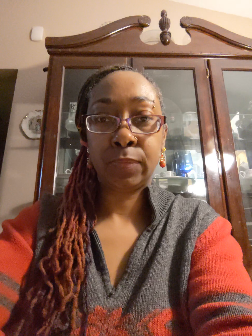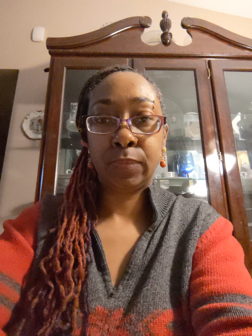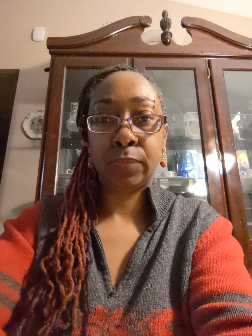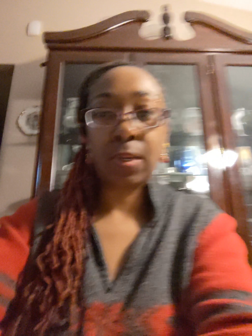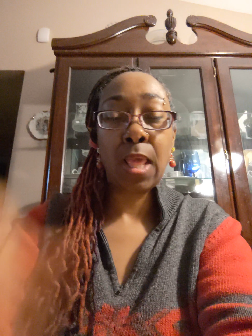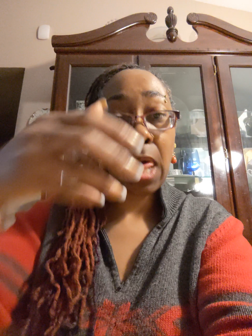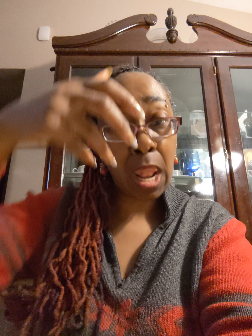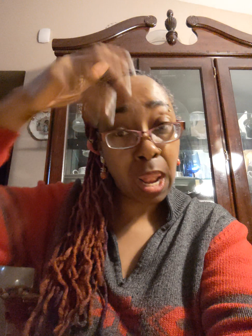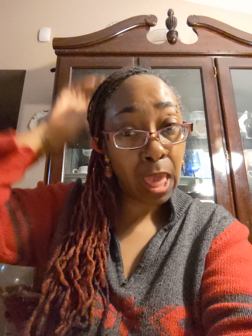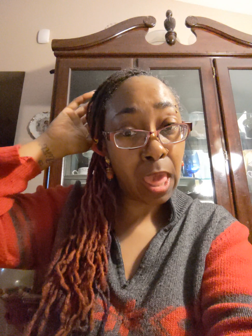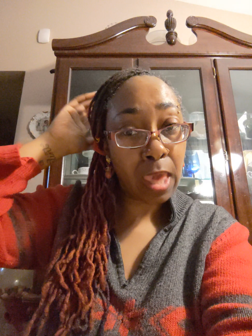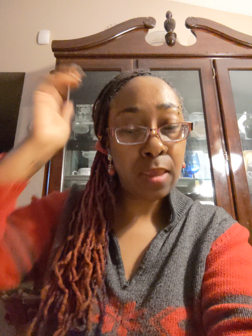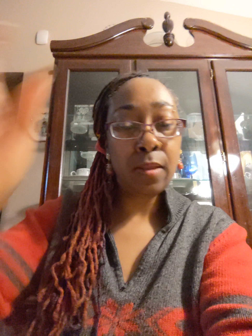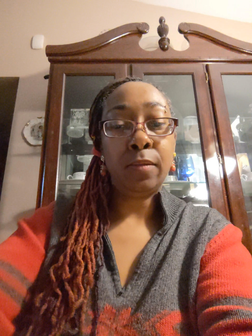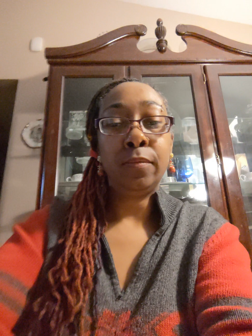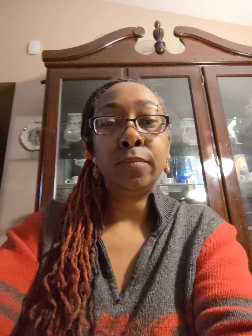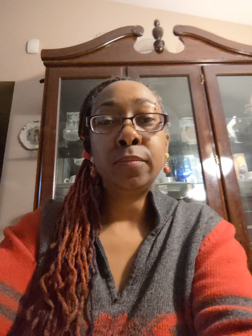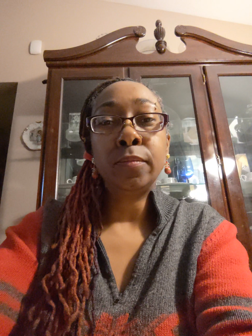lion